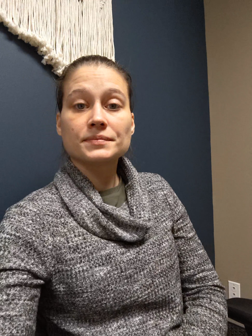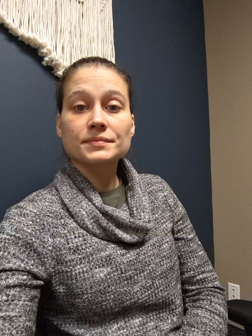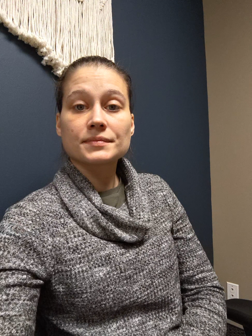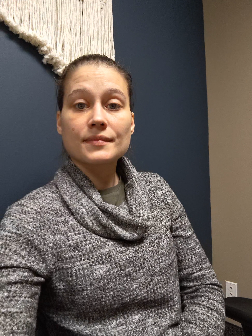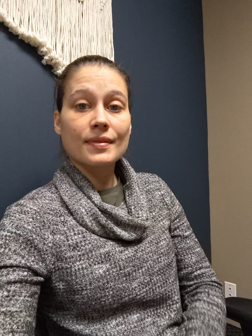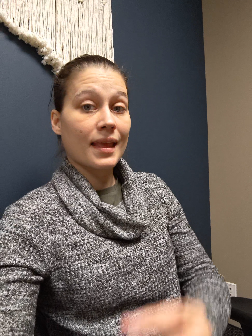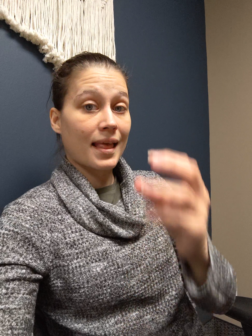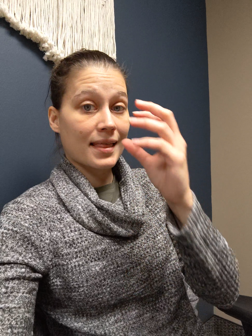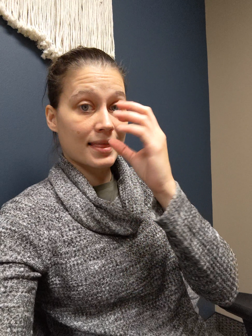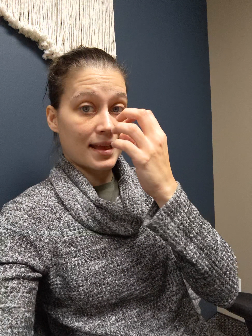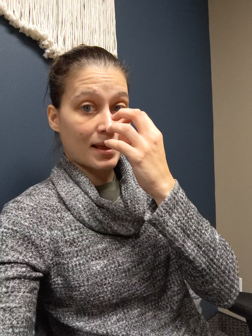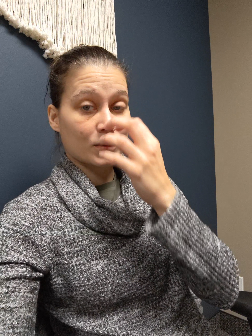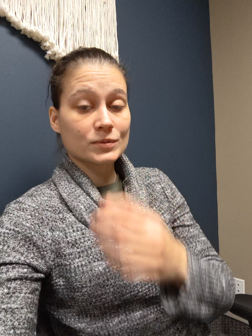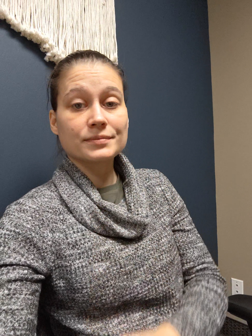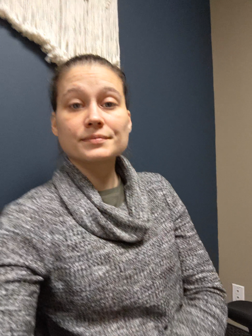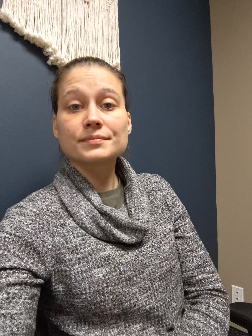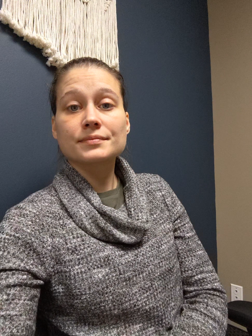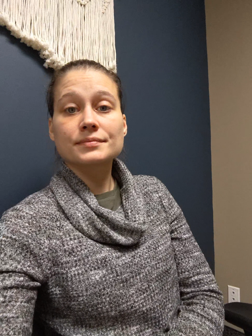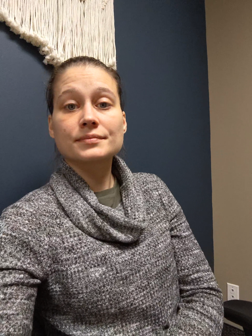clown